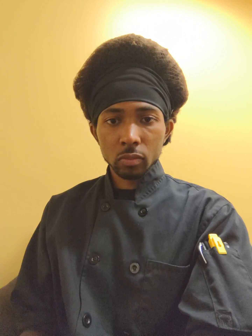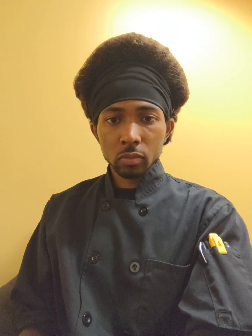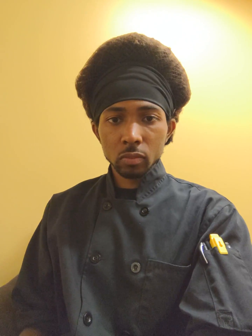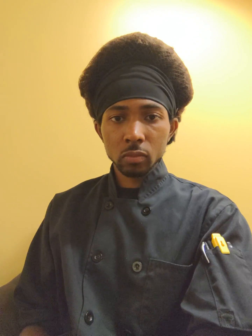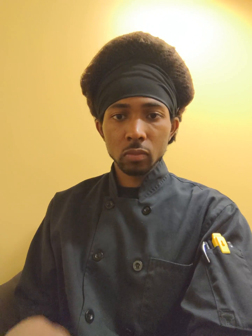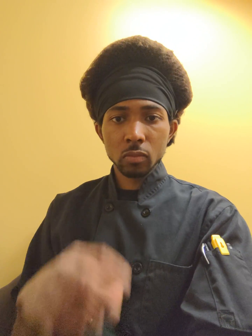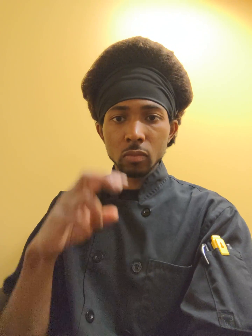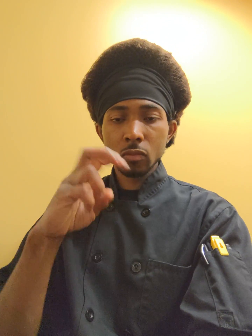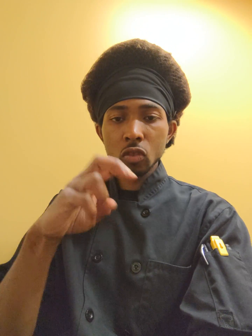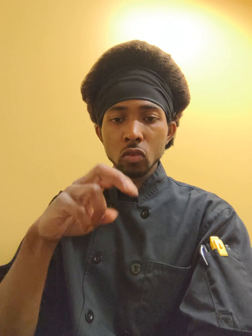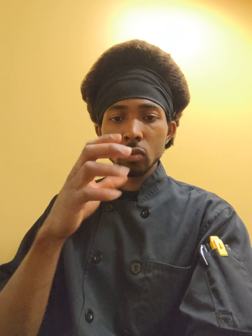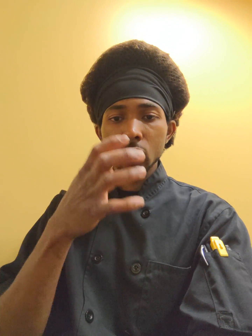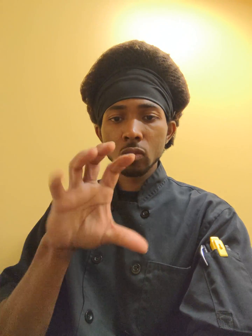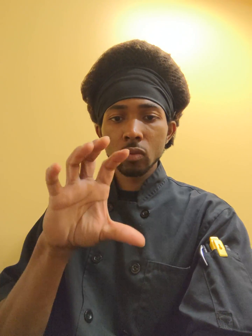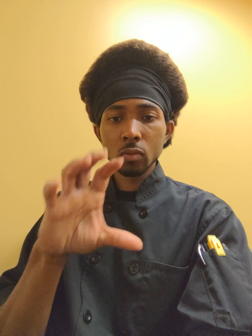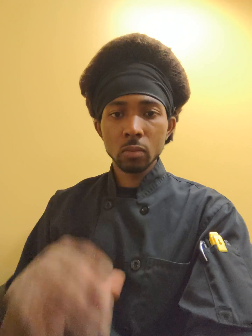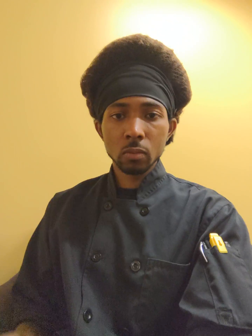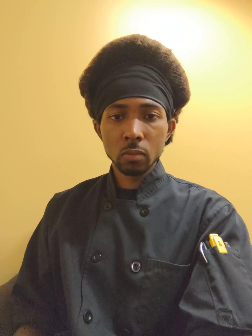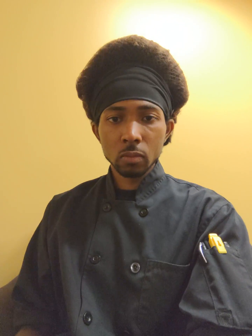potato chip